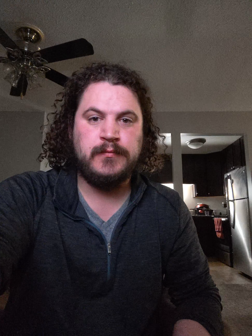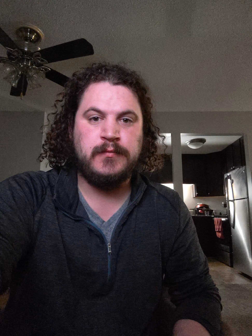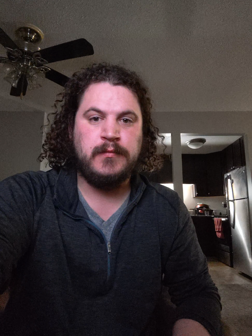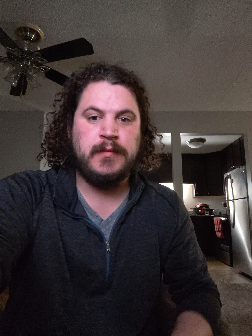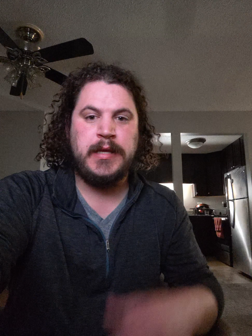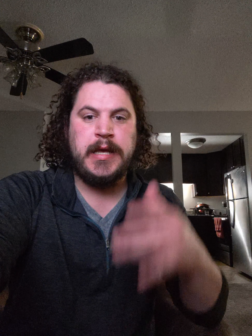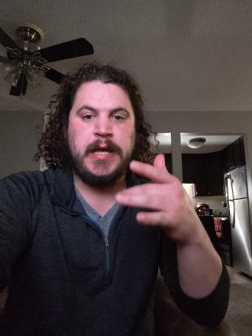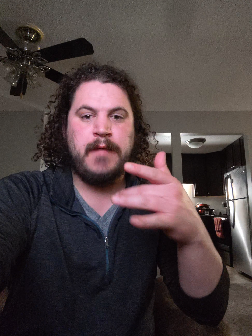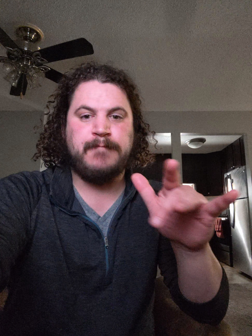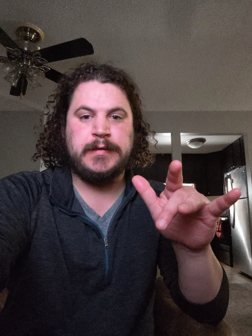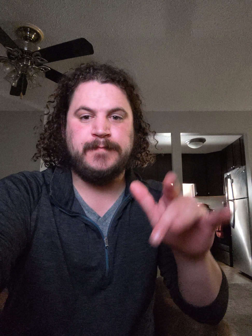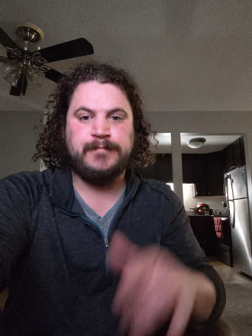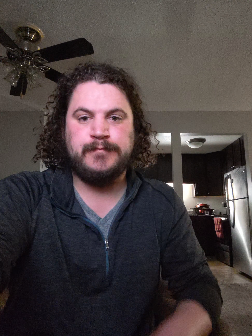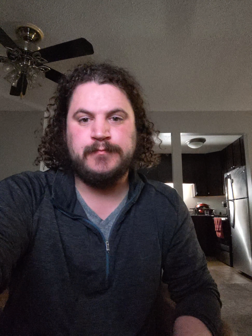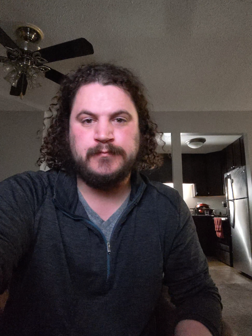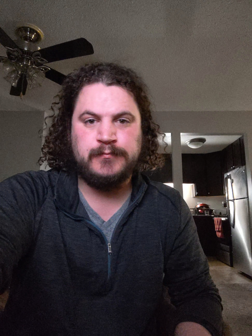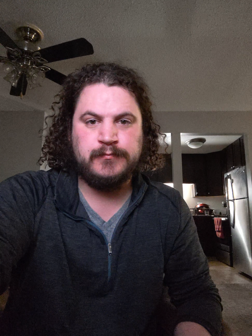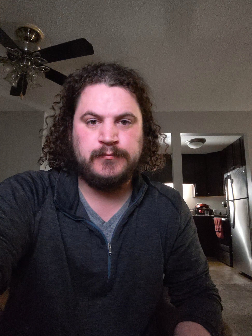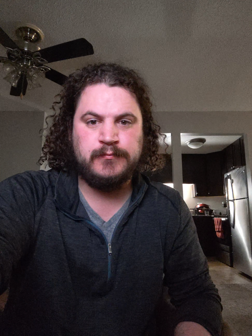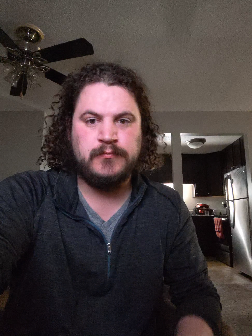empty